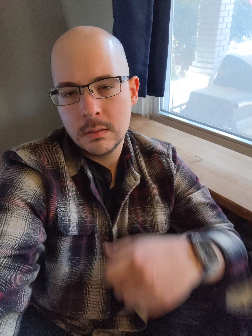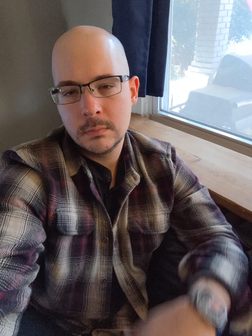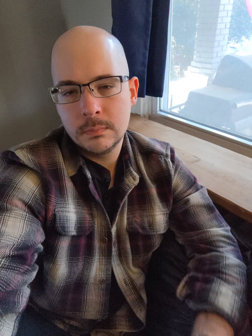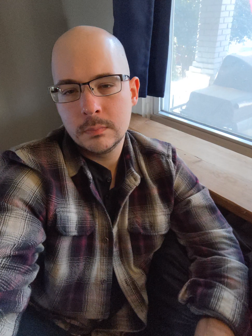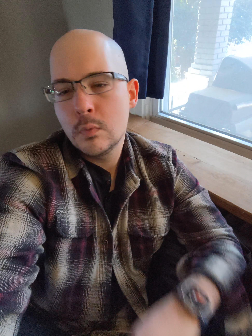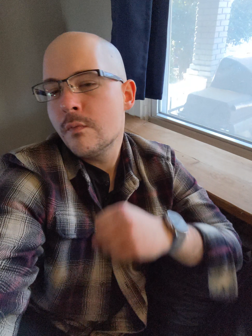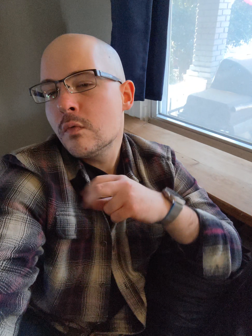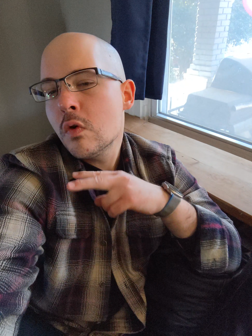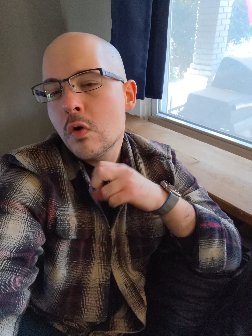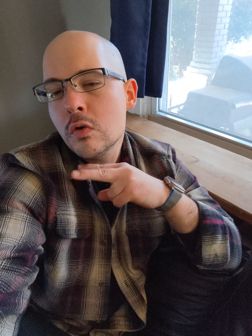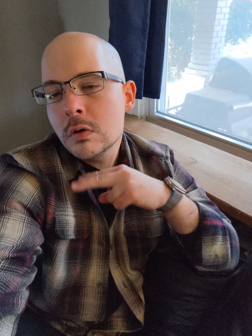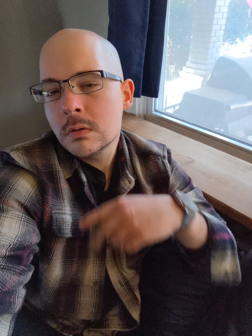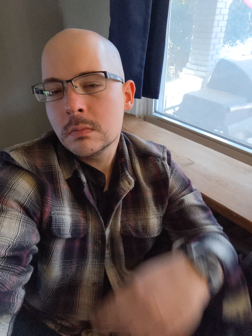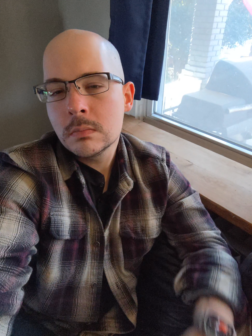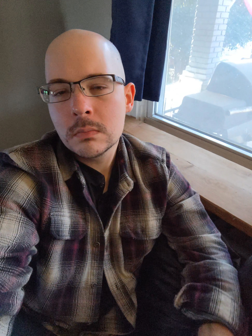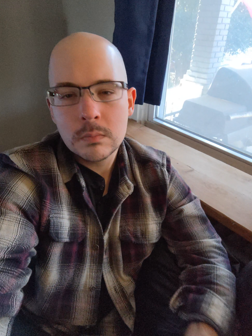frog